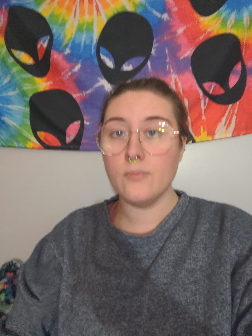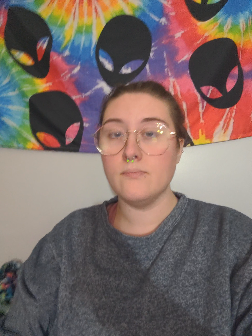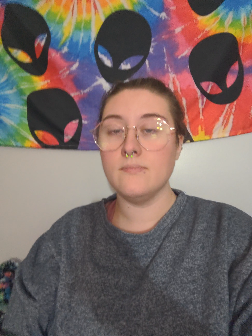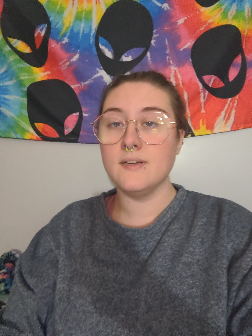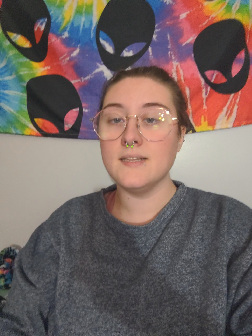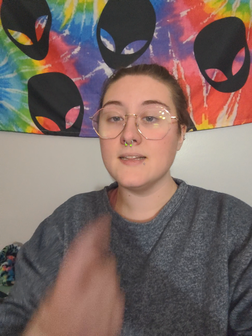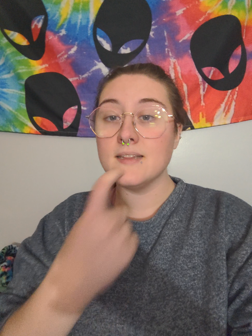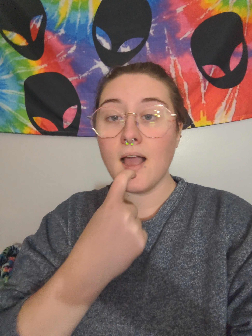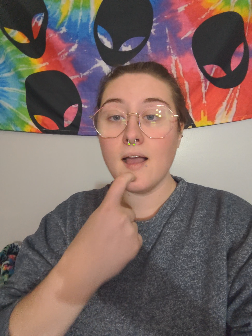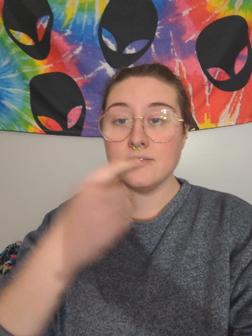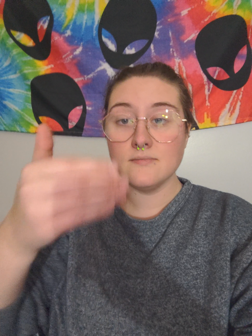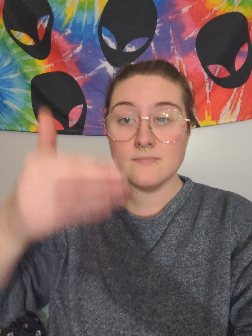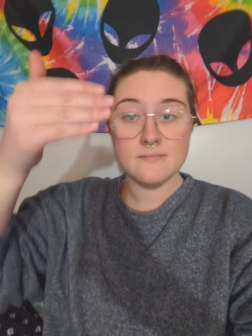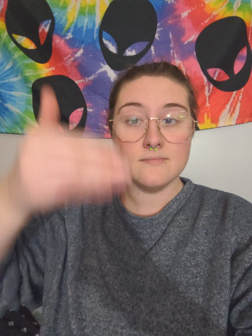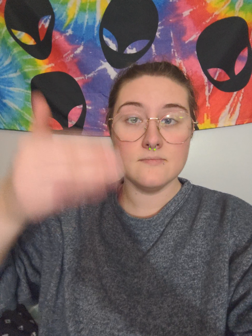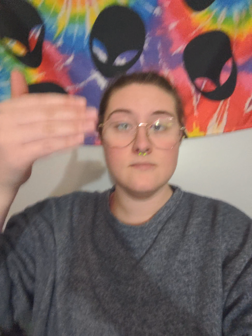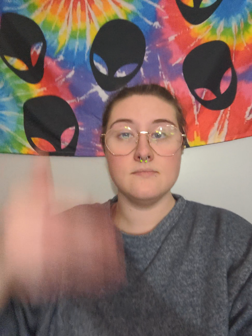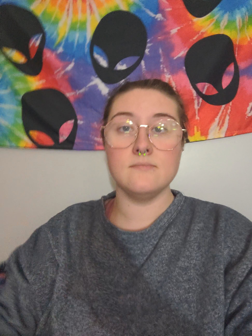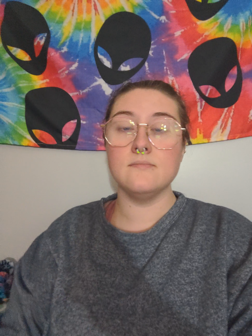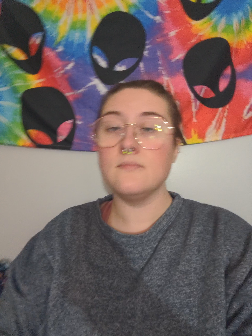window